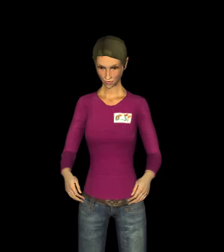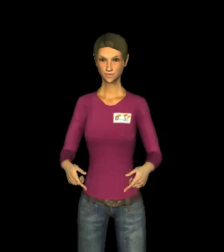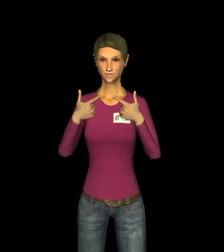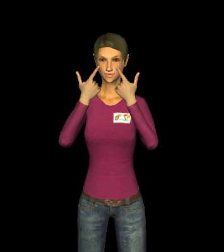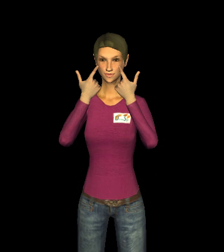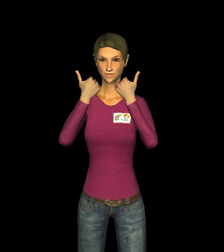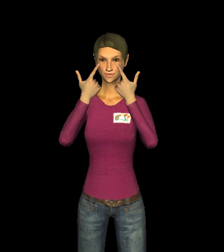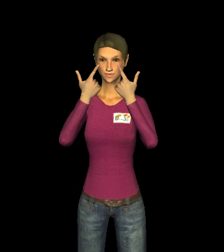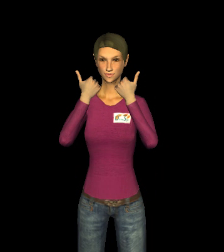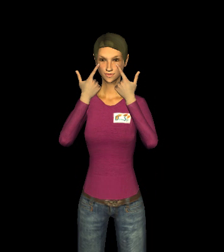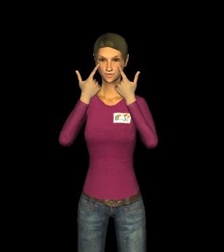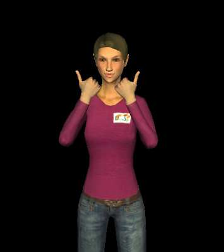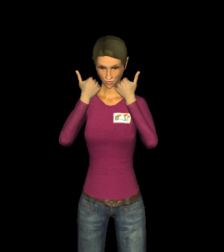يبكي